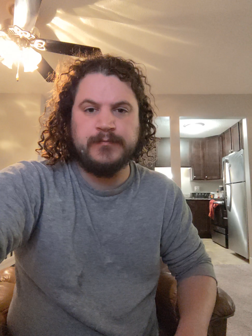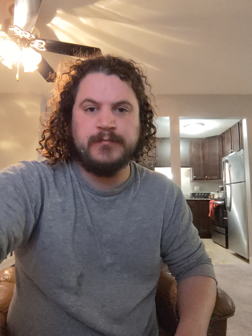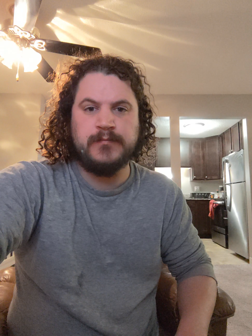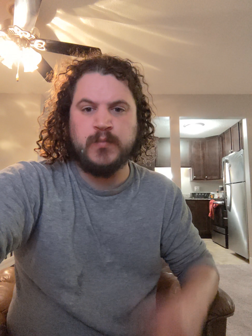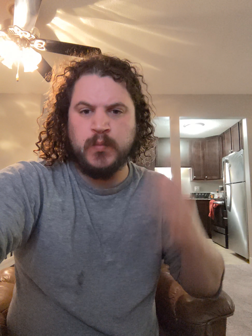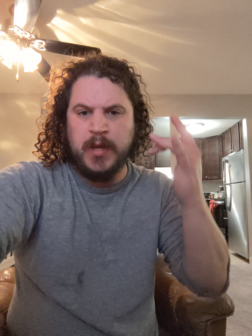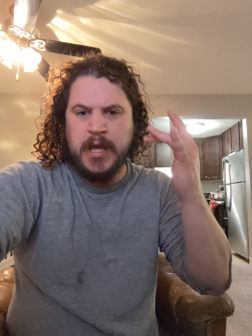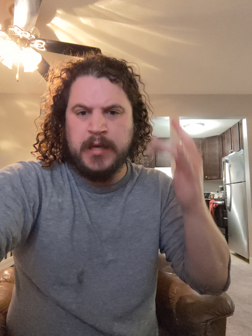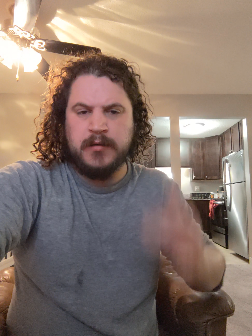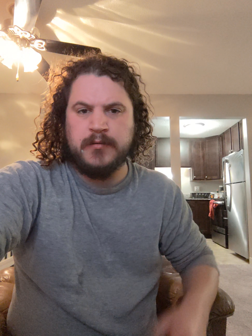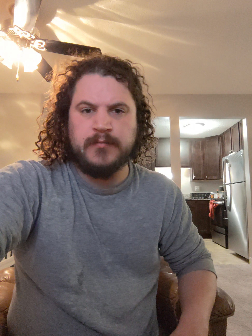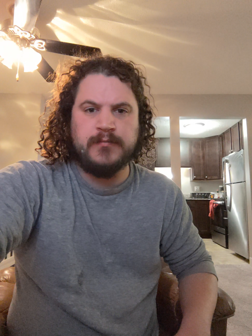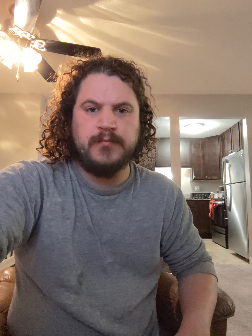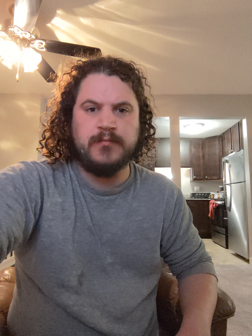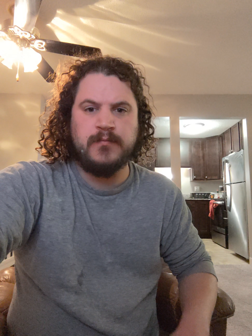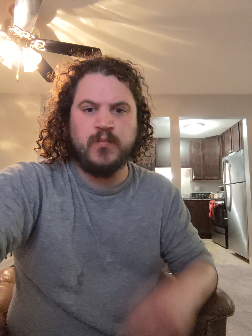why